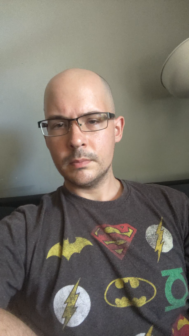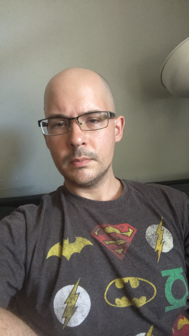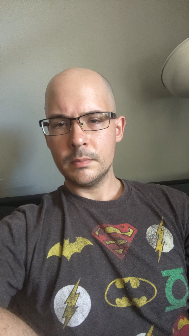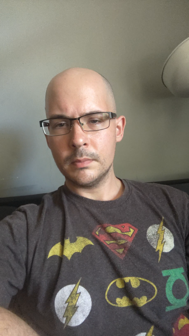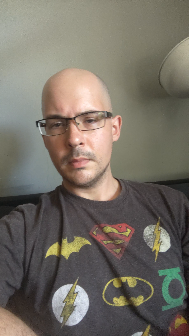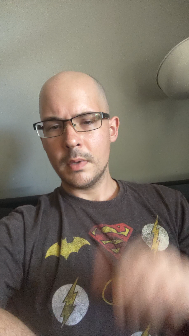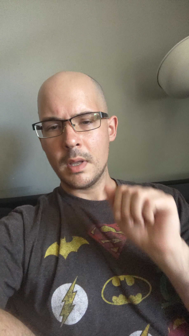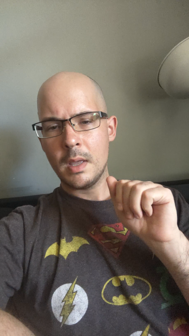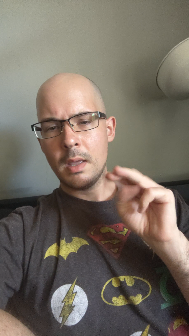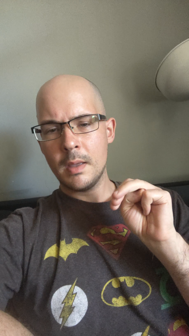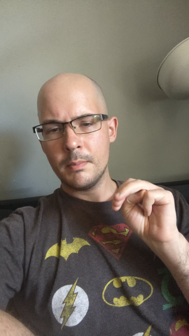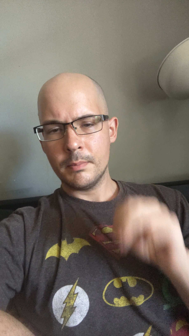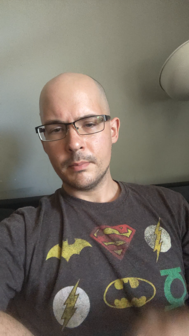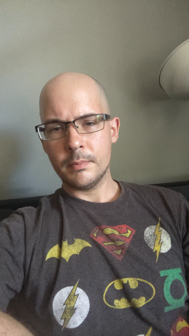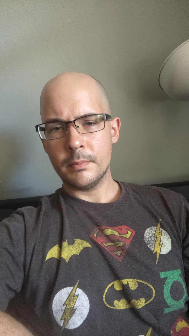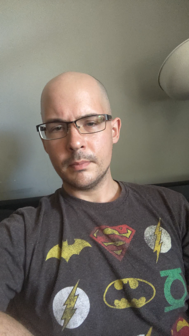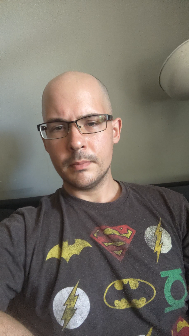am